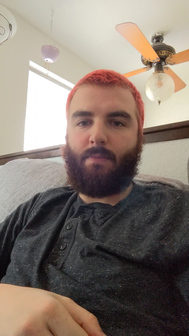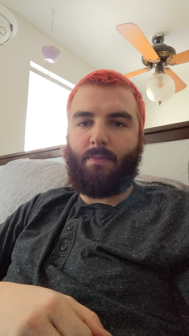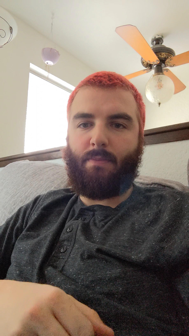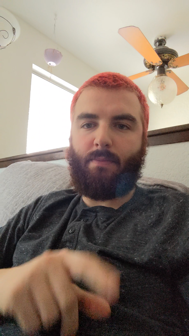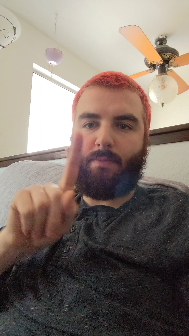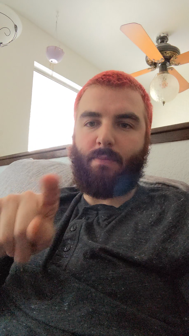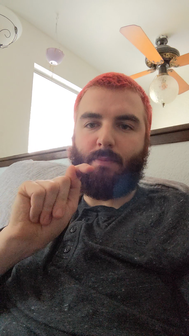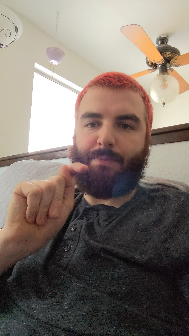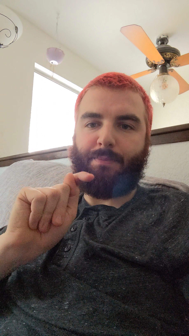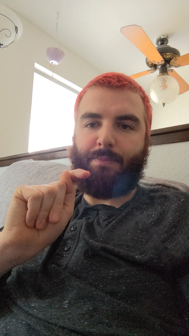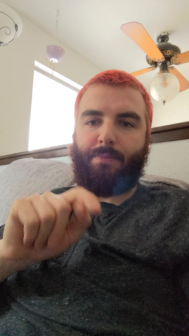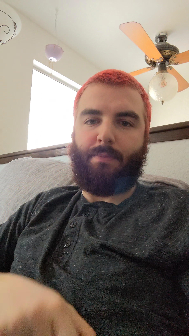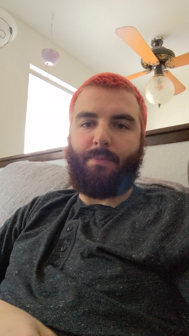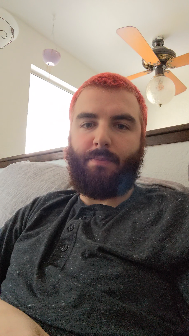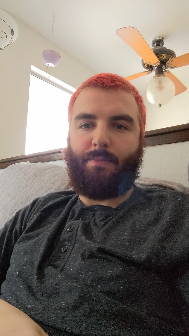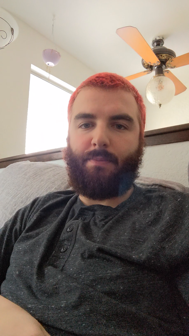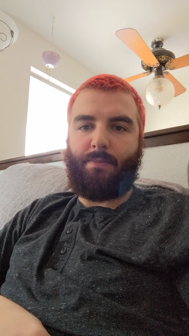go potty